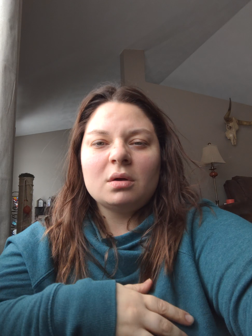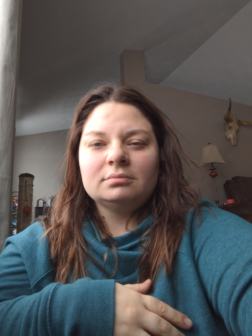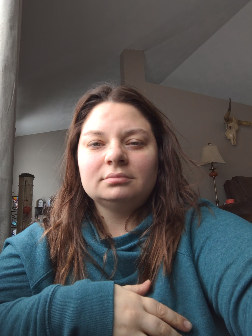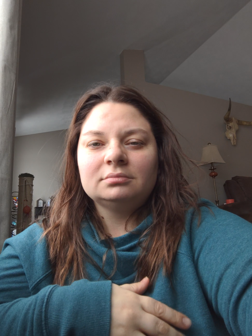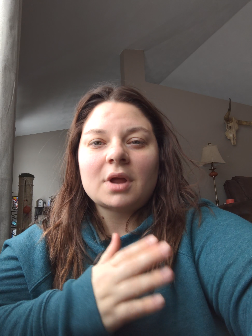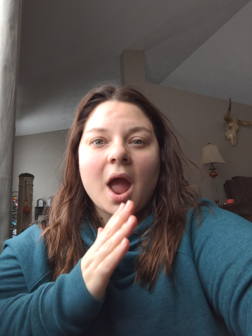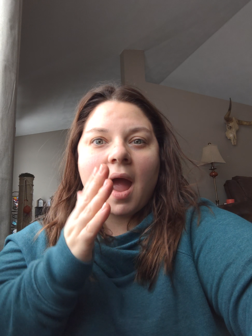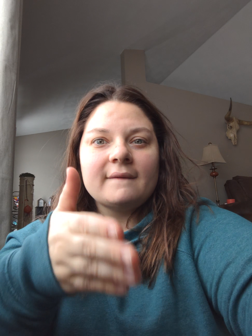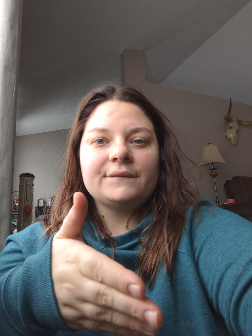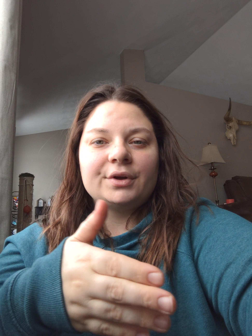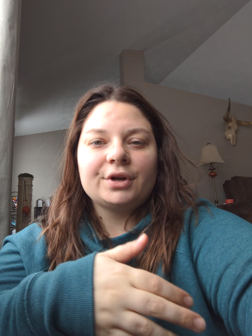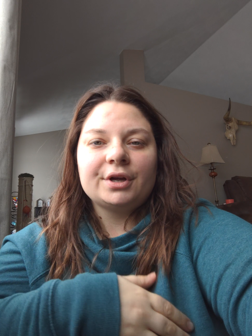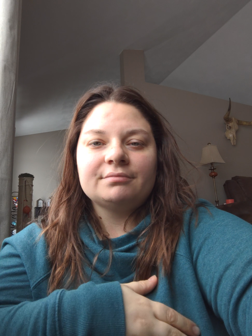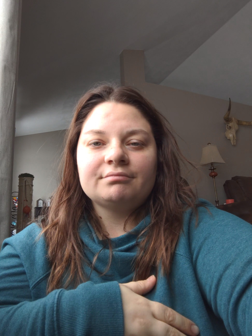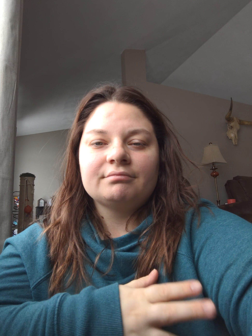after